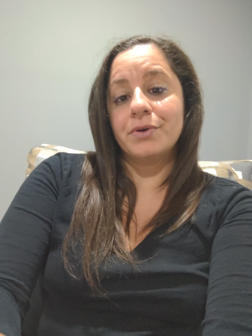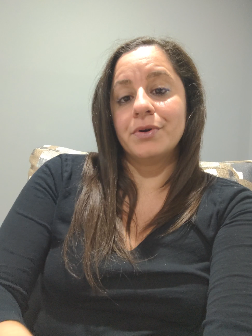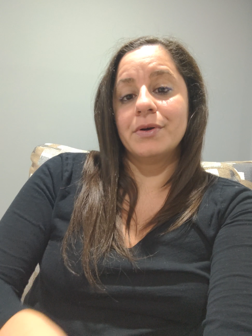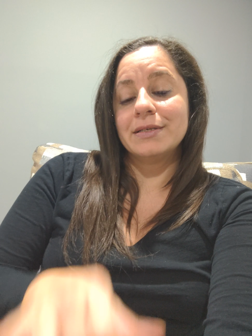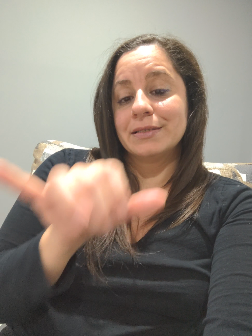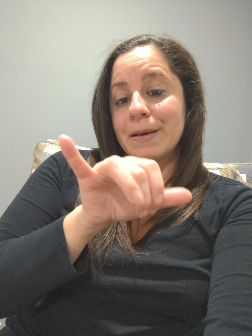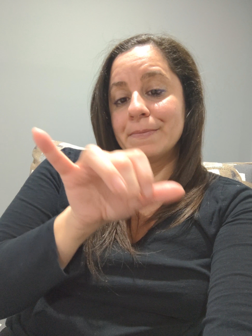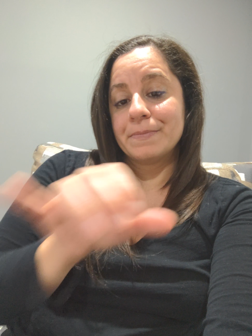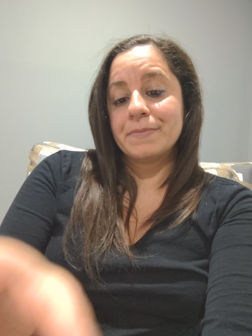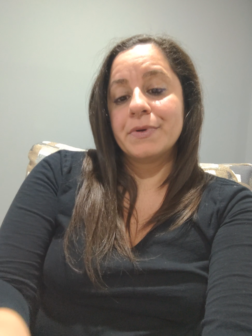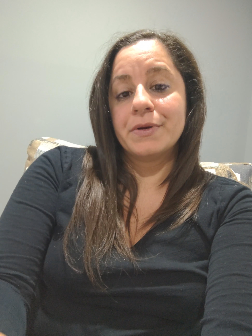same